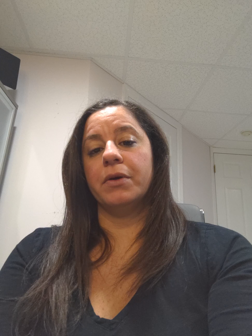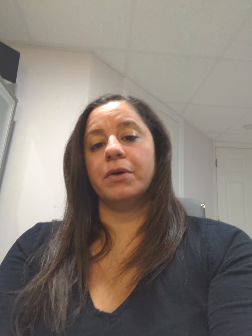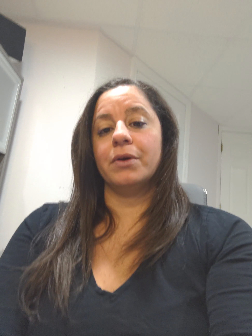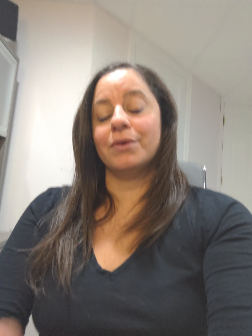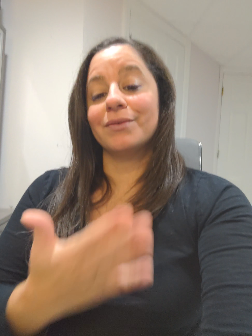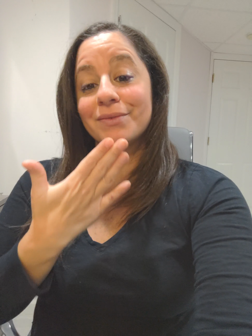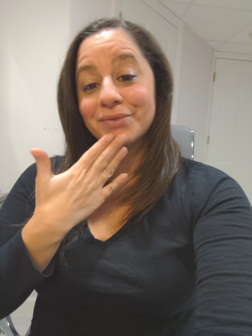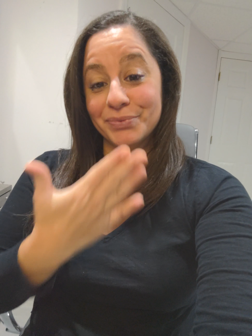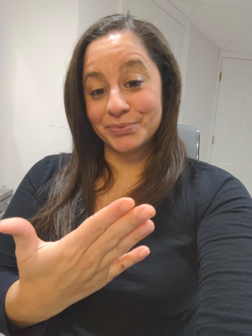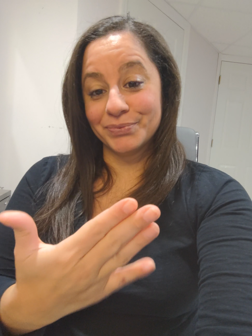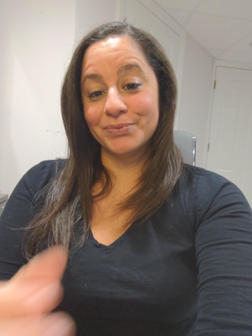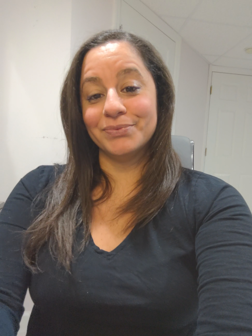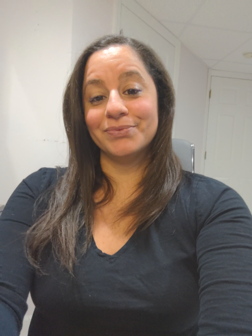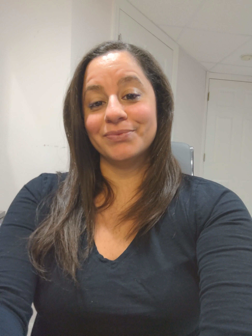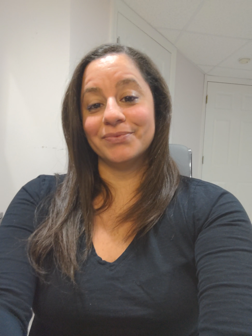thank you